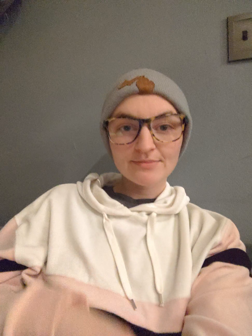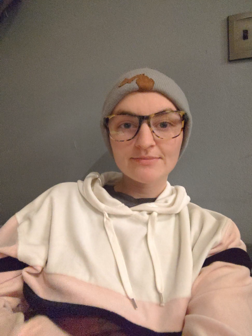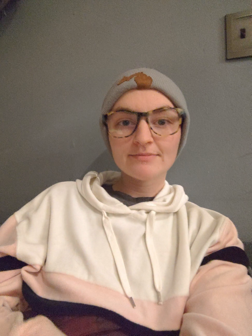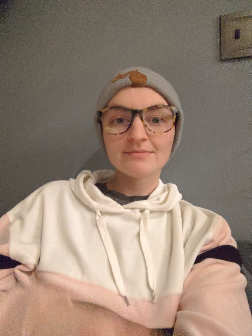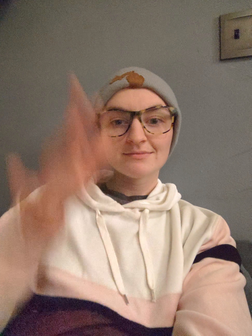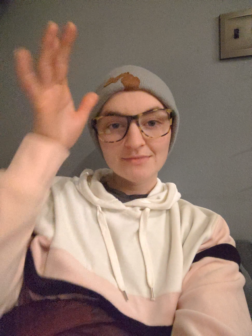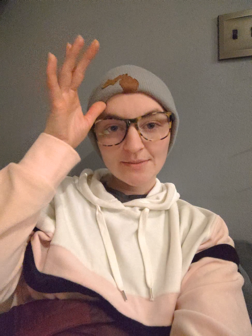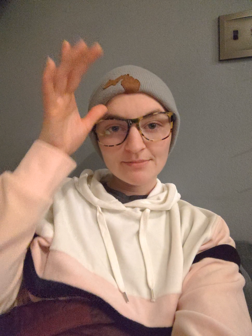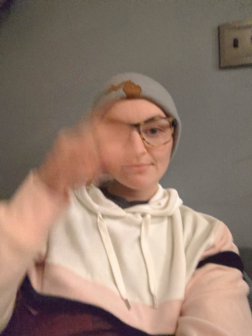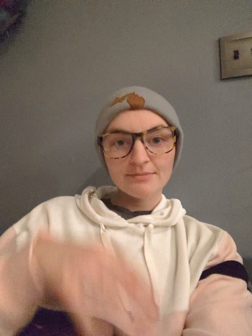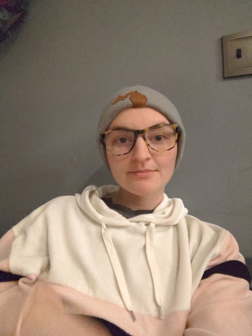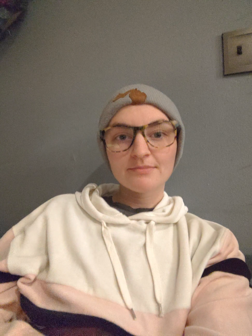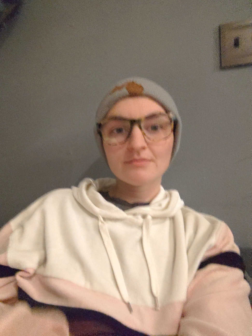dad